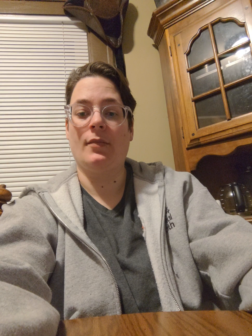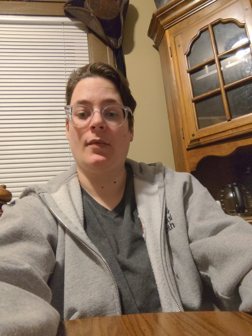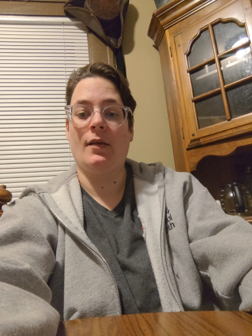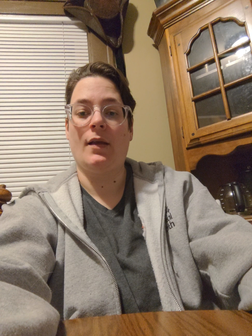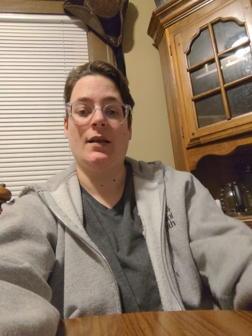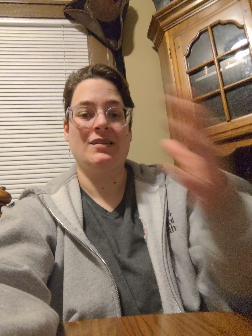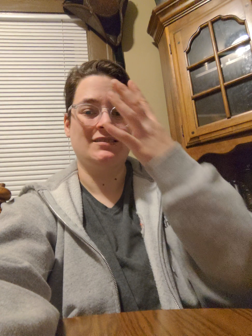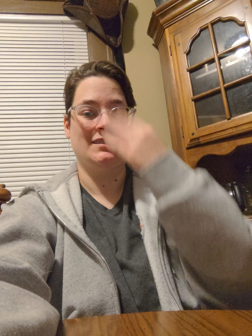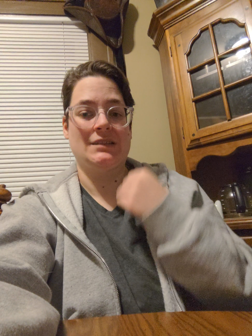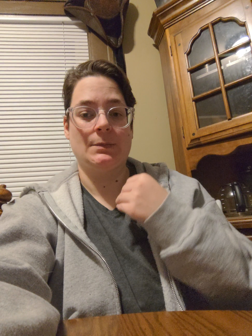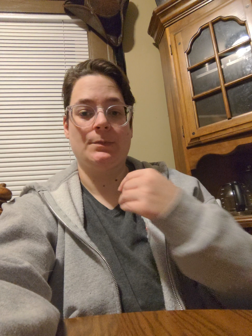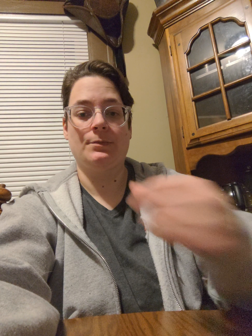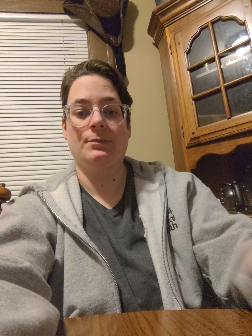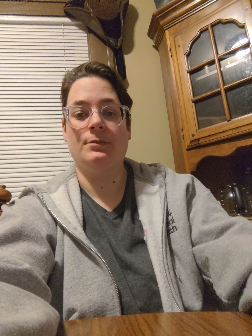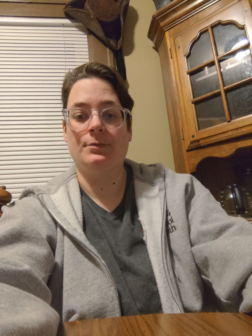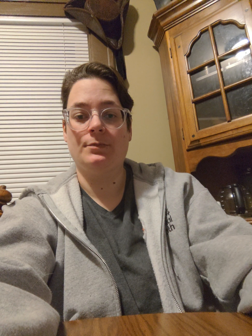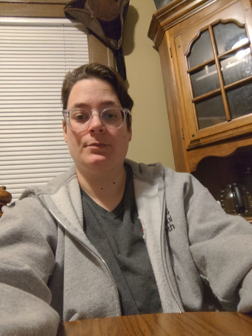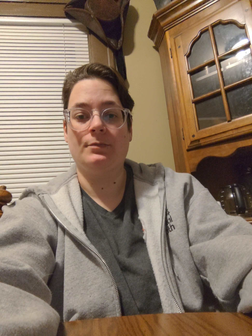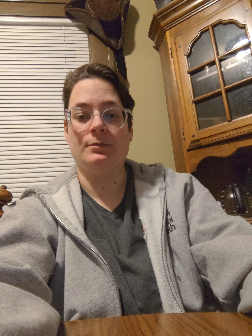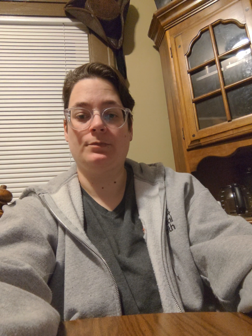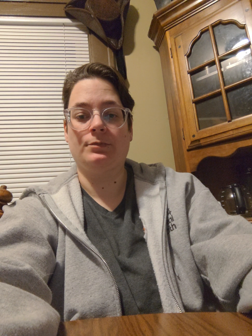sleepy